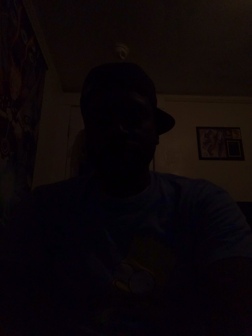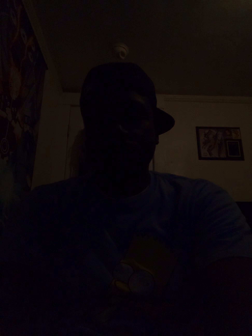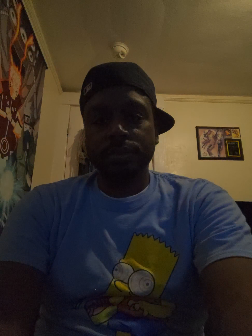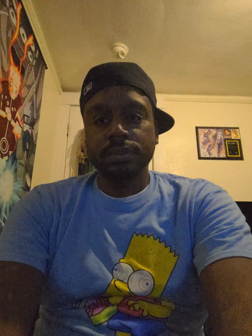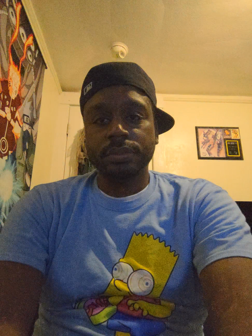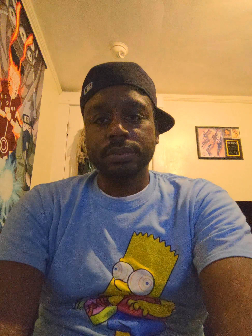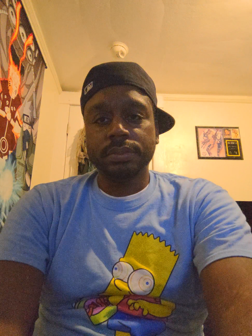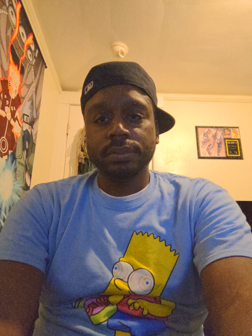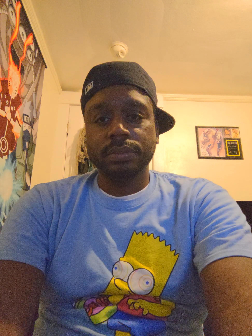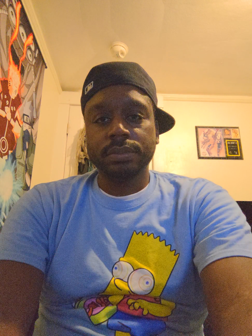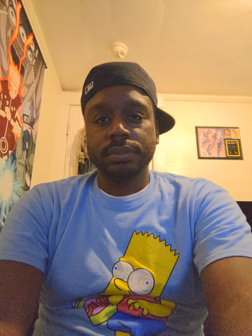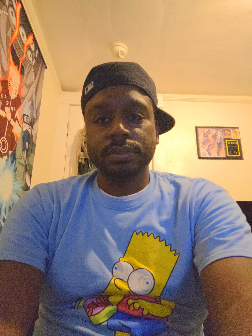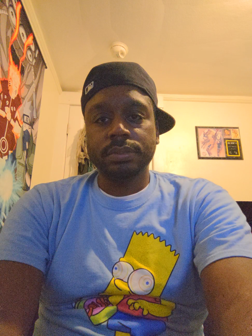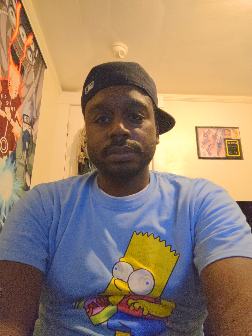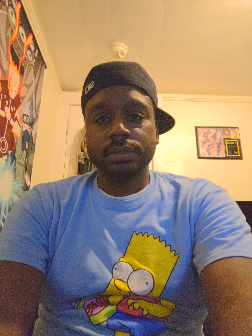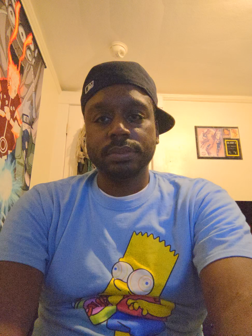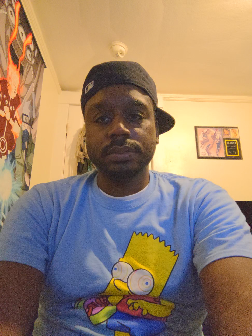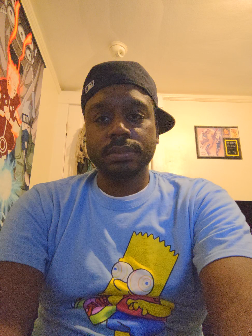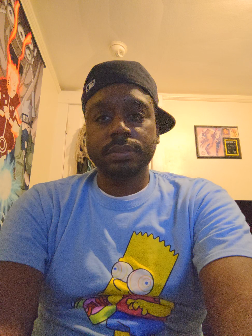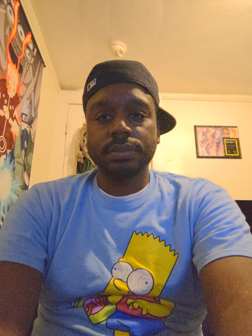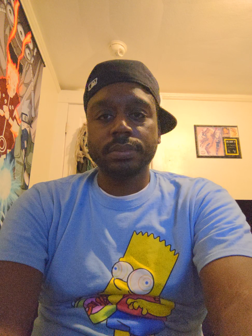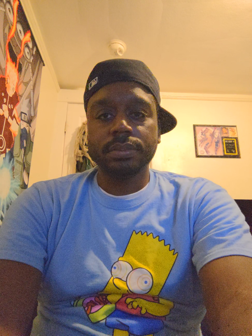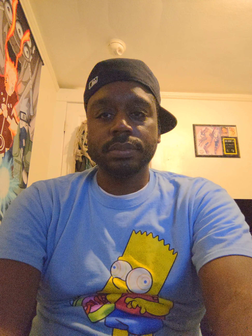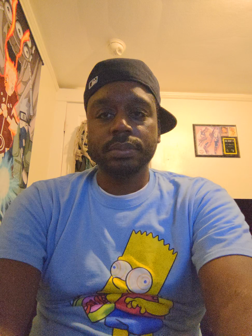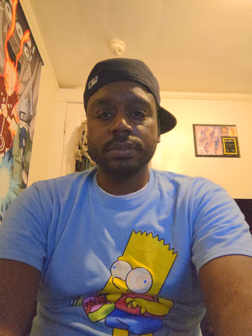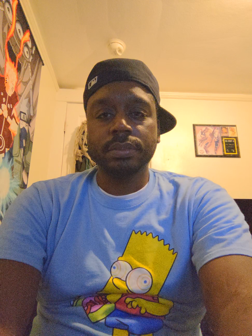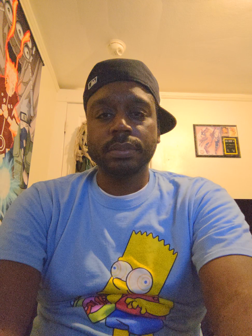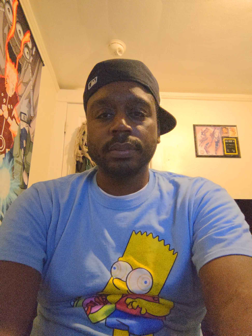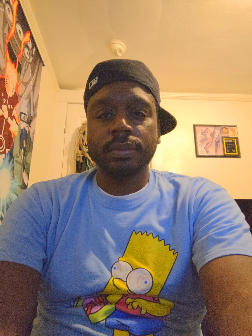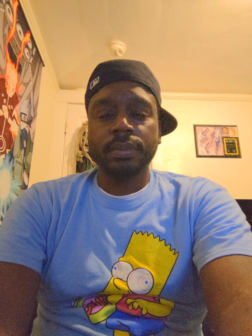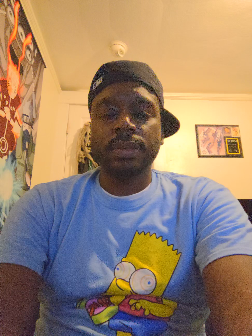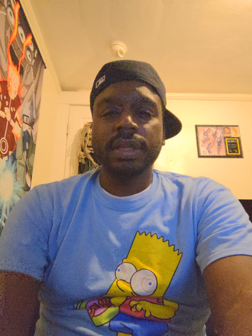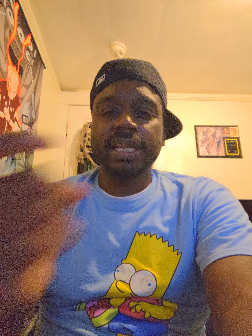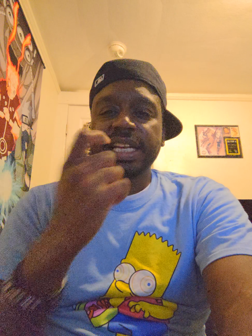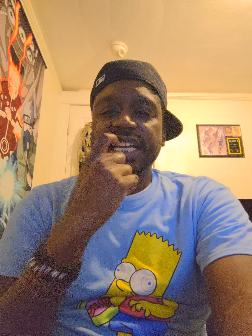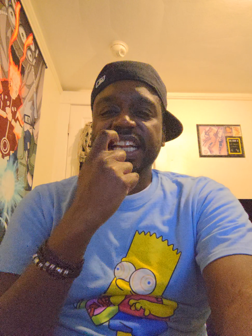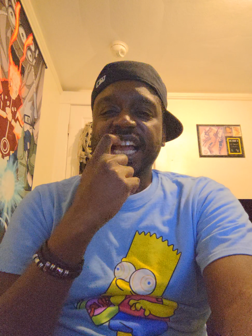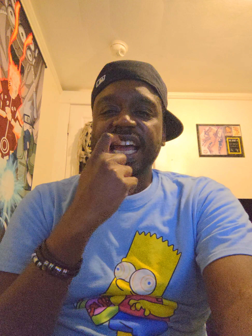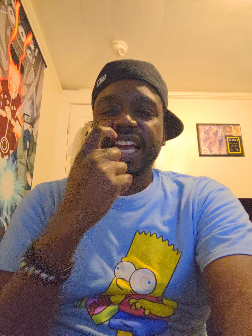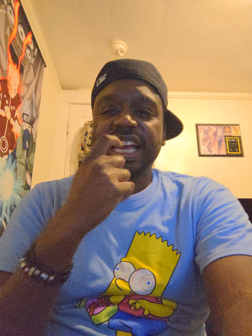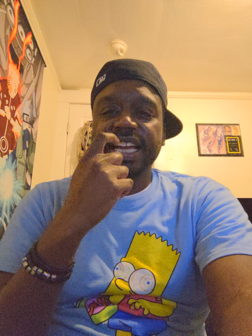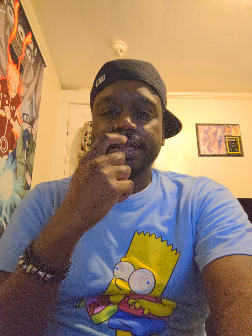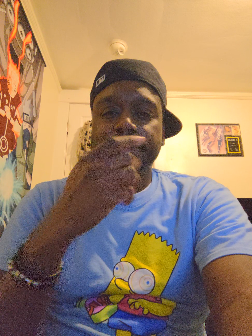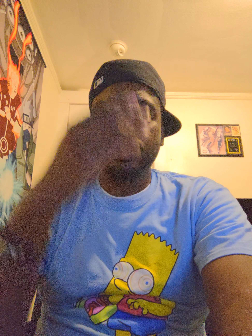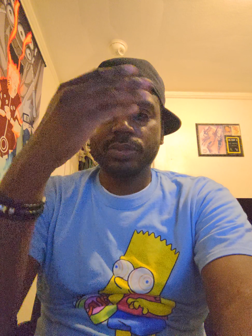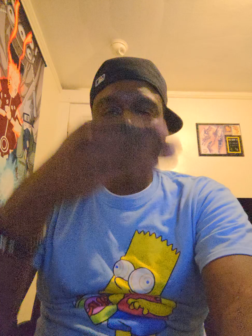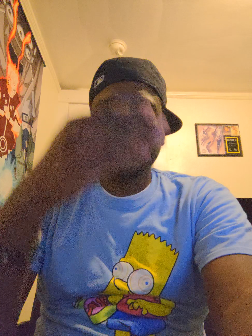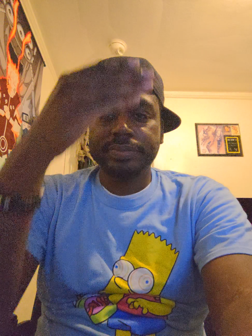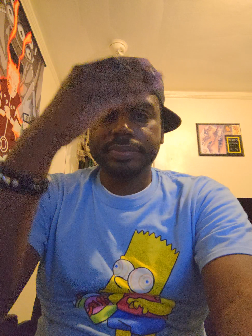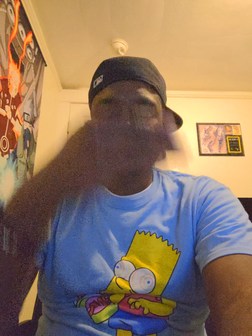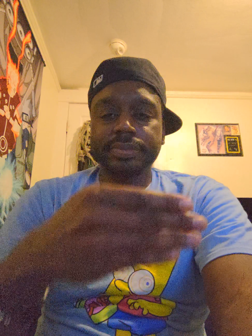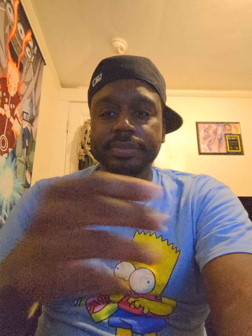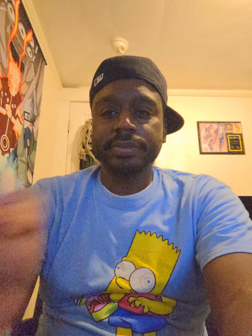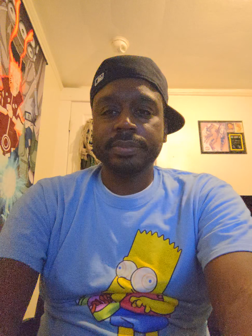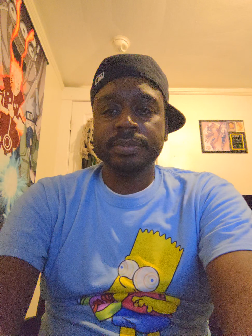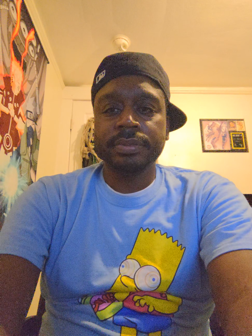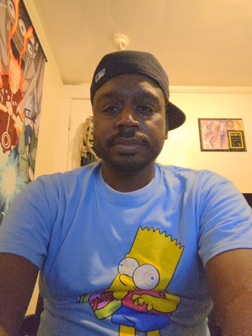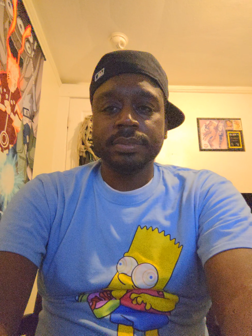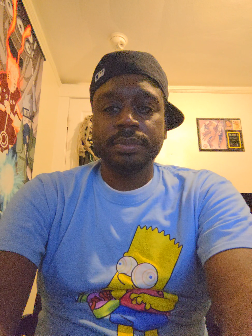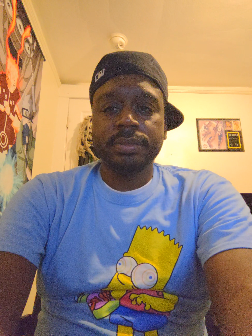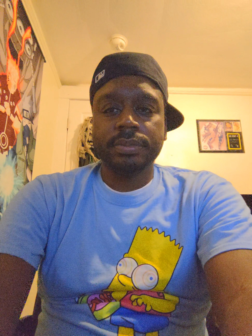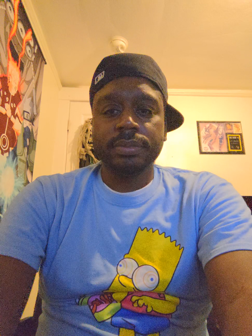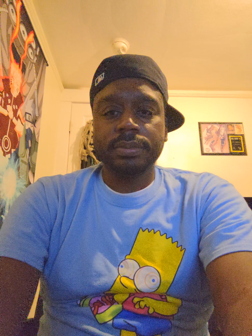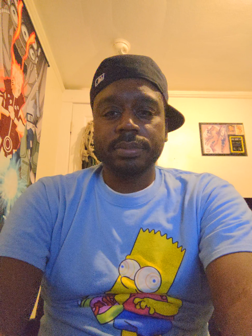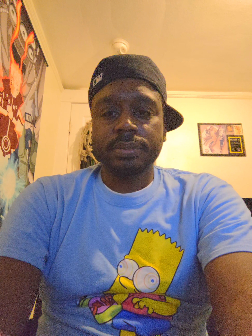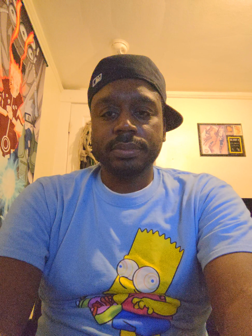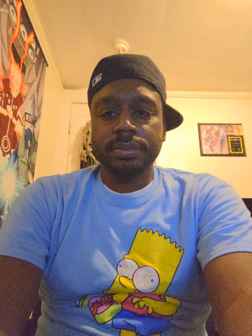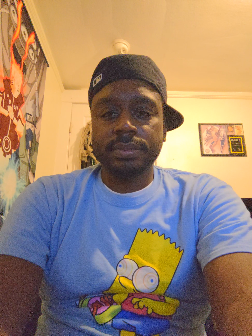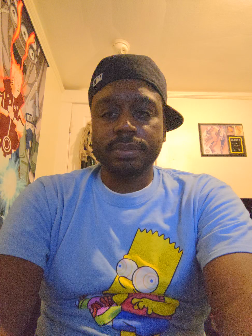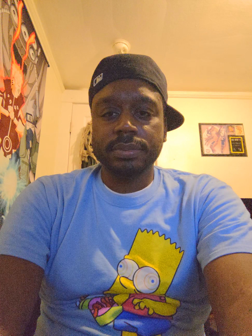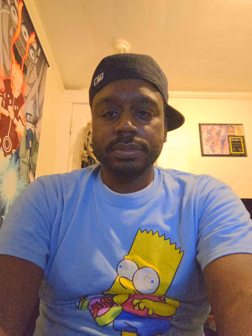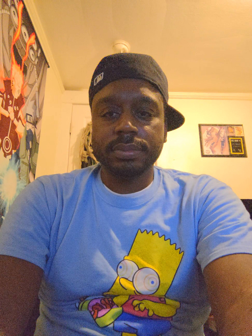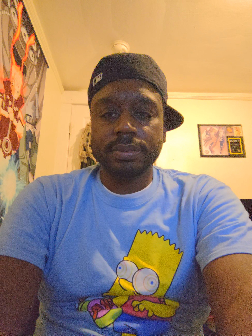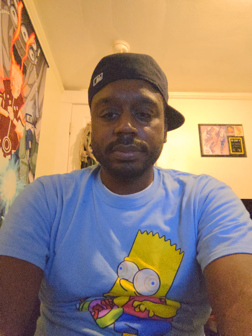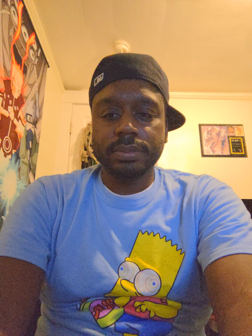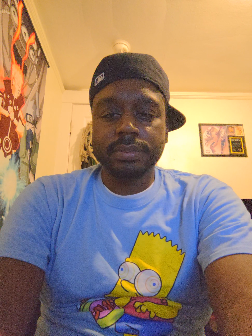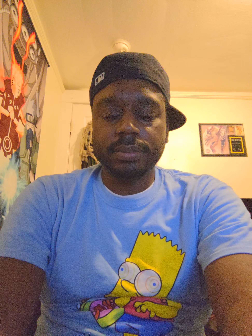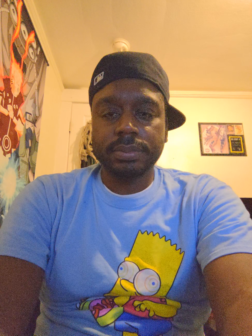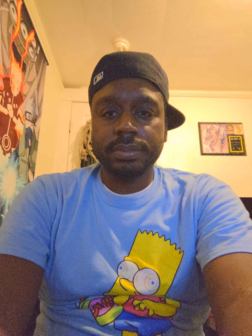window